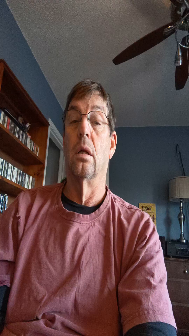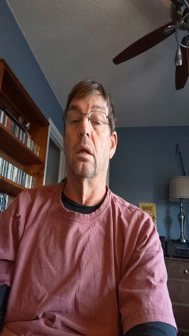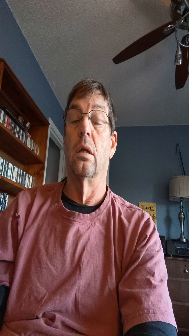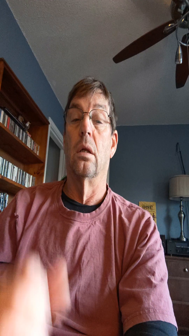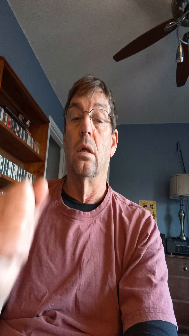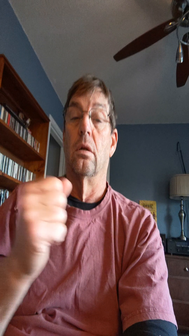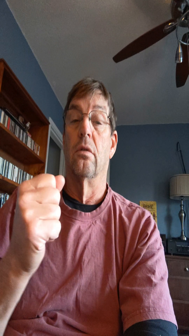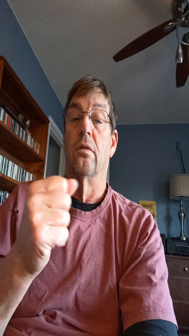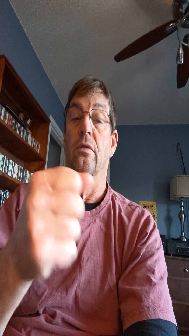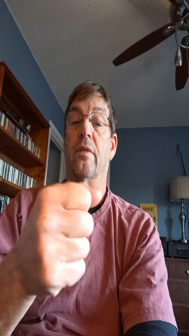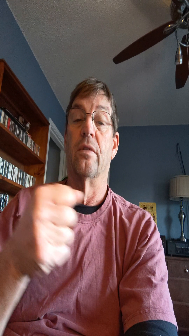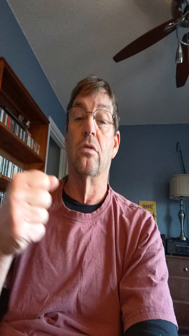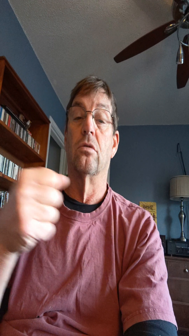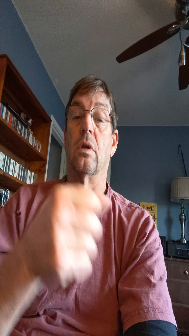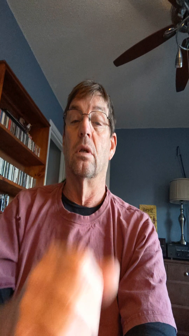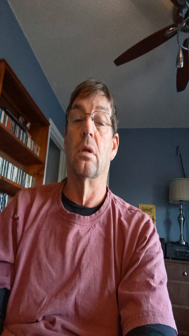refrigerator